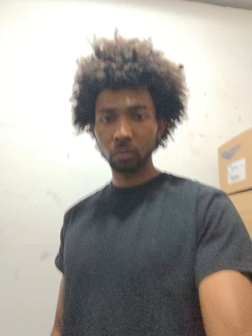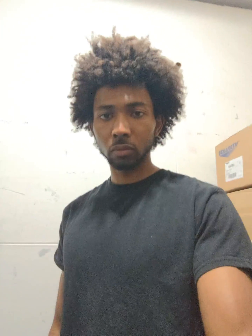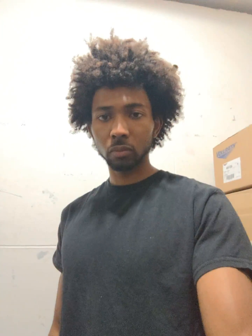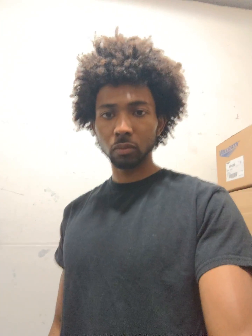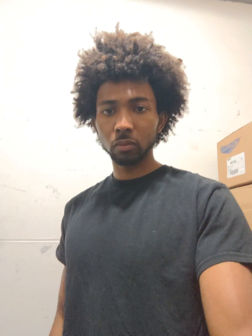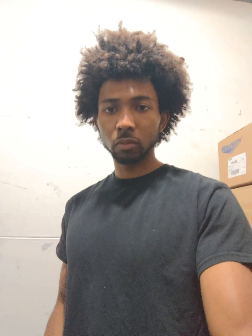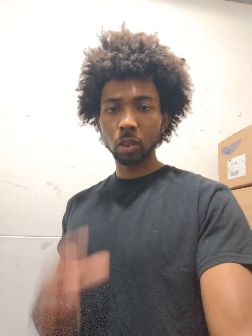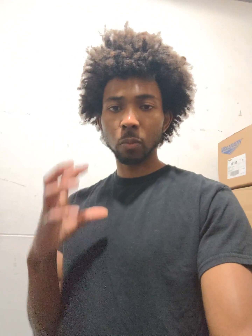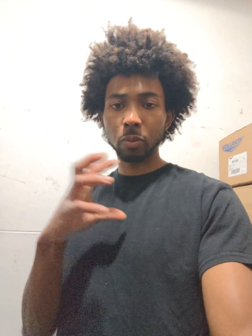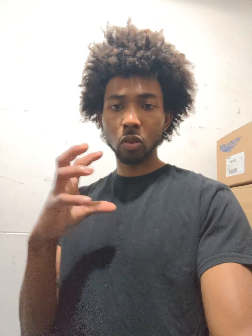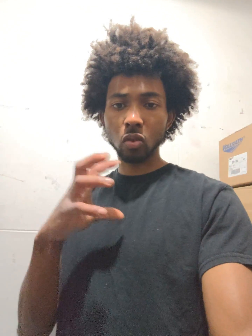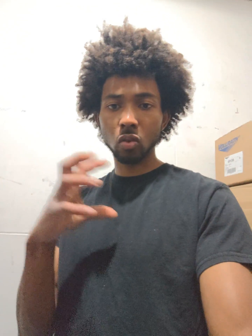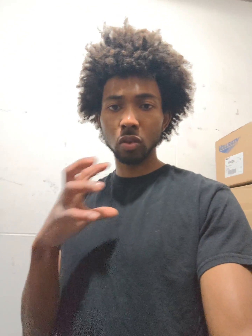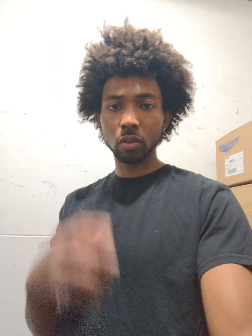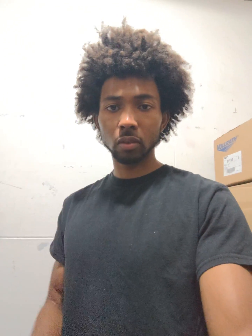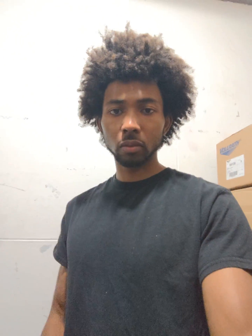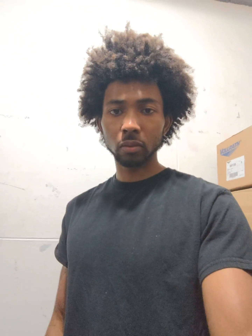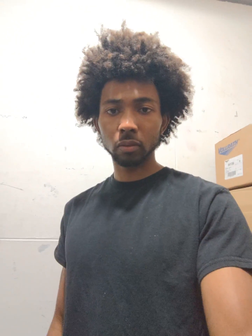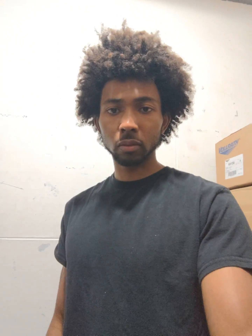ball